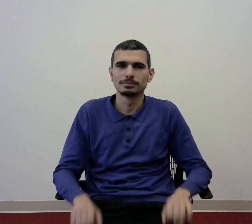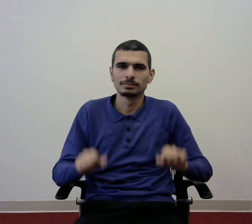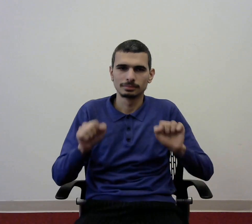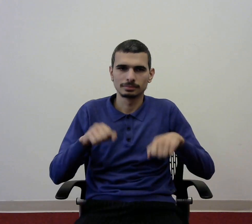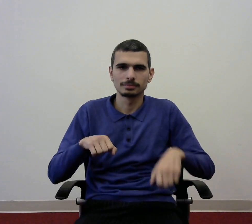olar